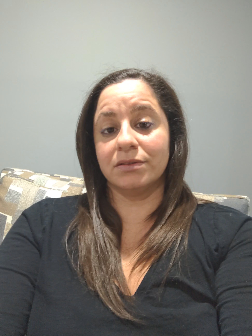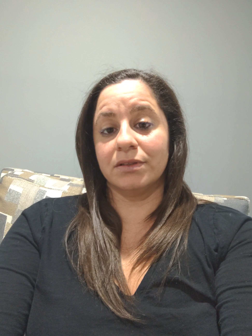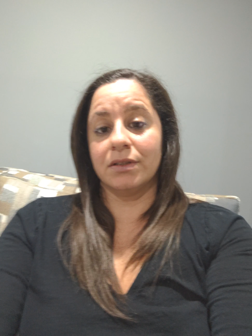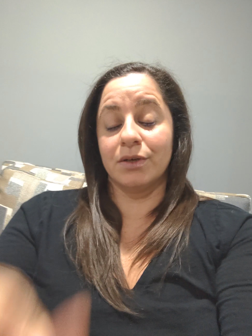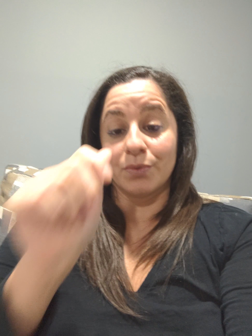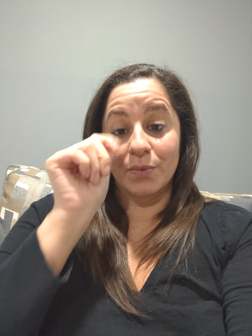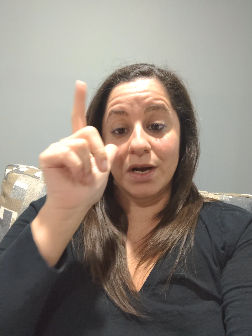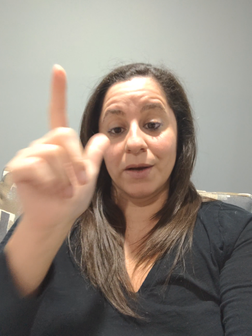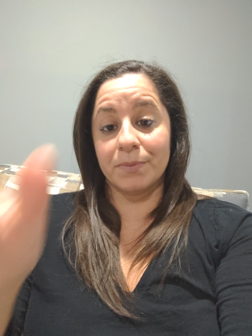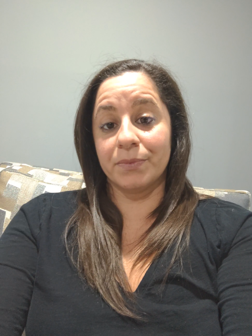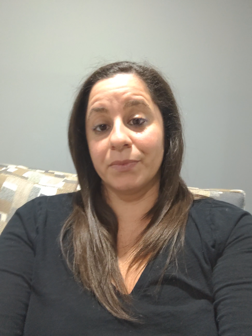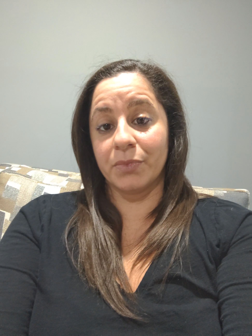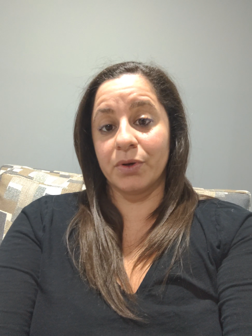awake